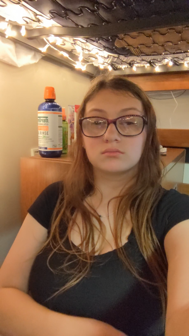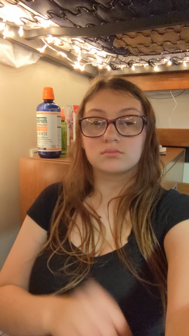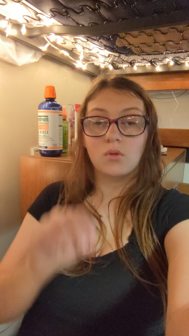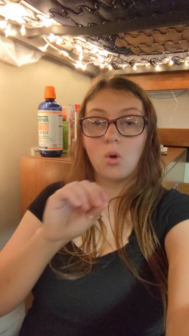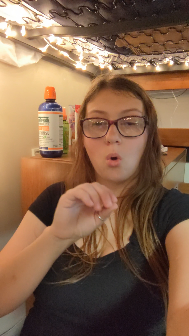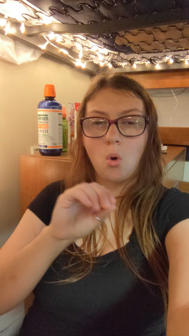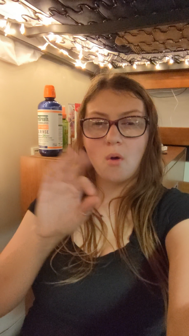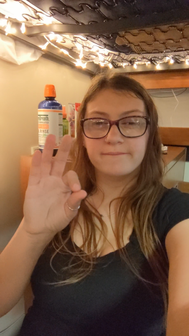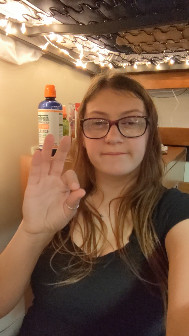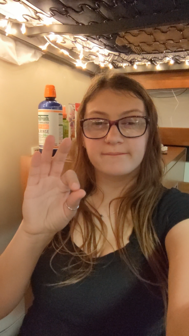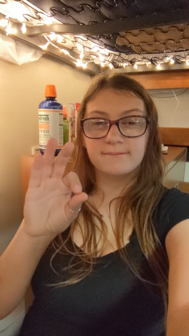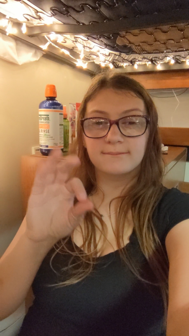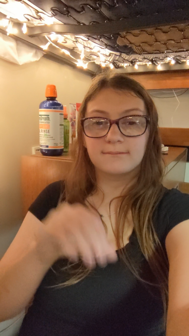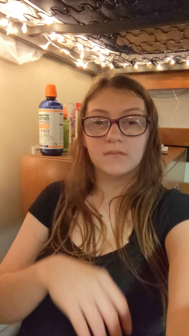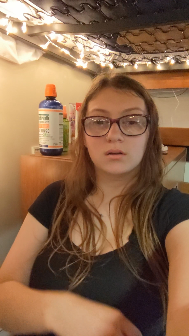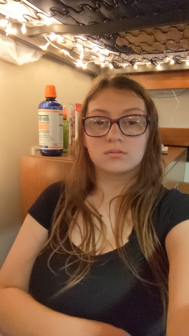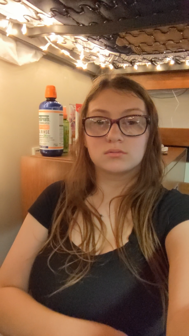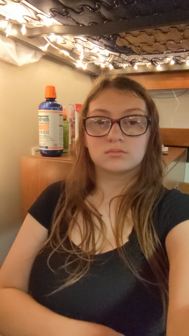off